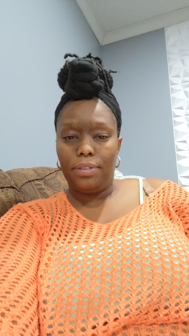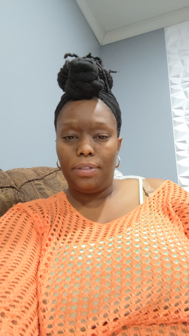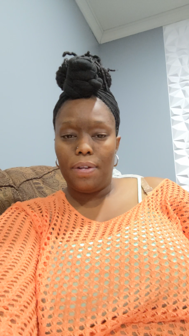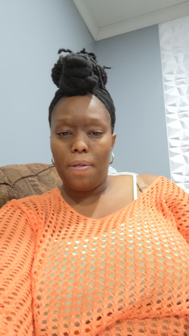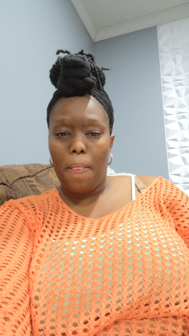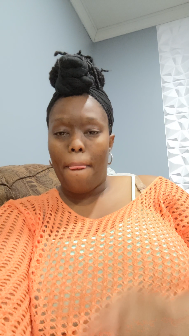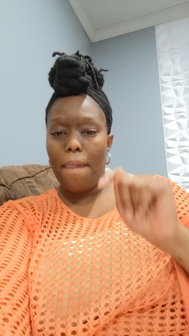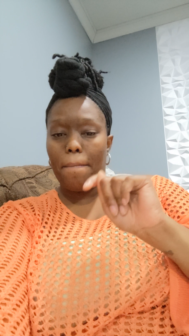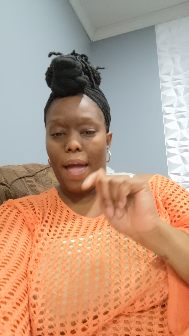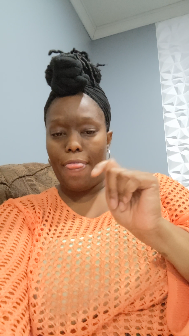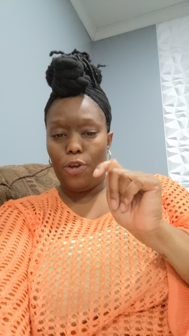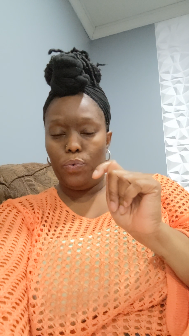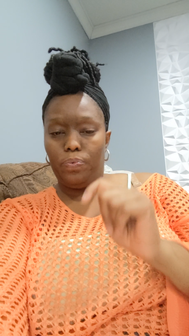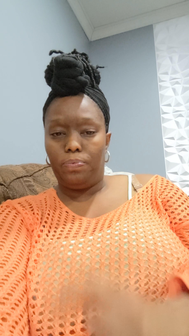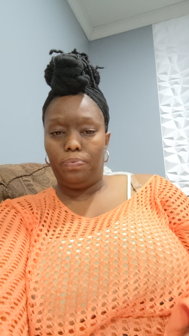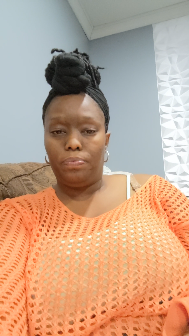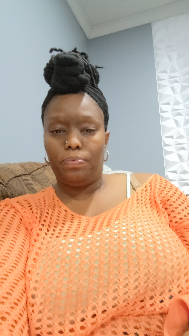bathroom